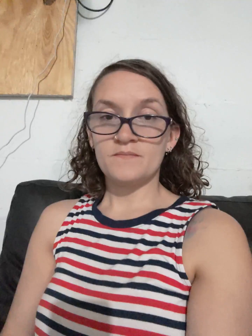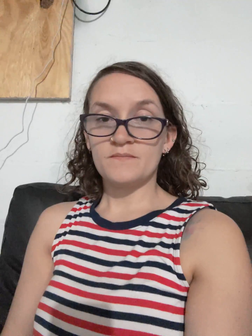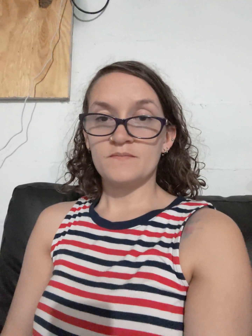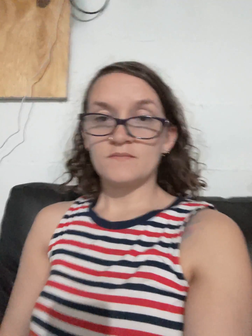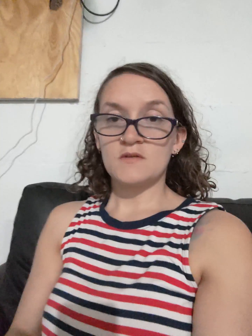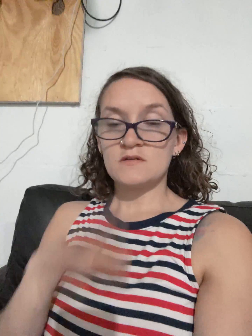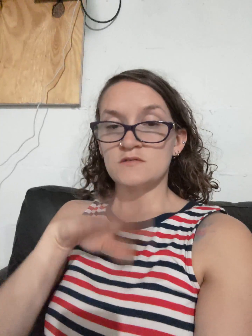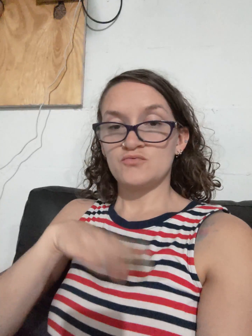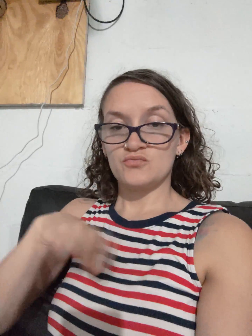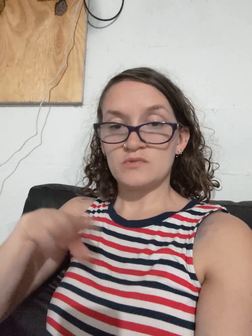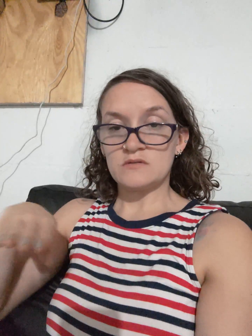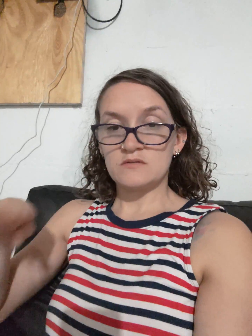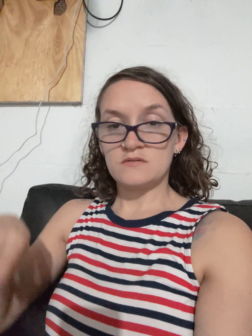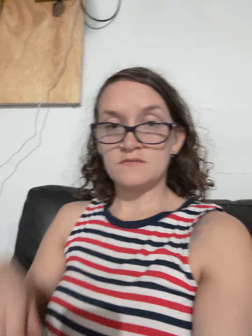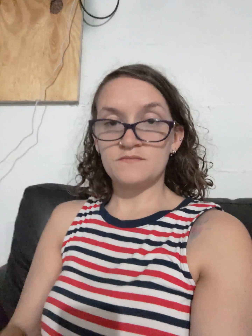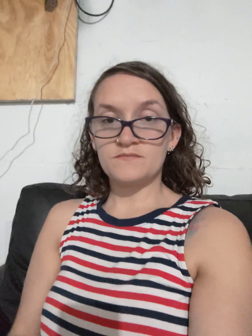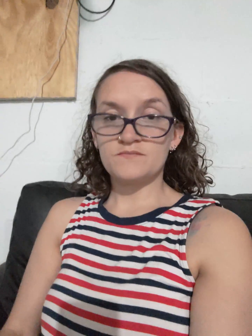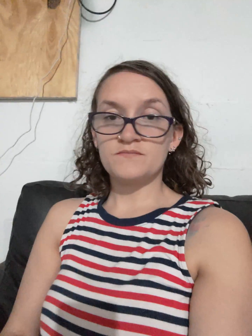children